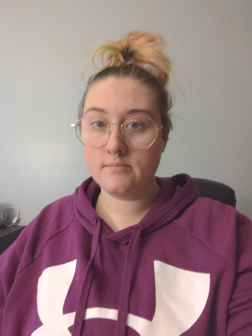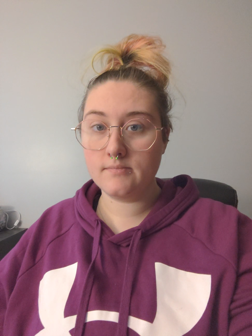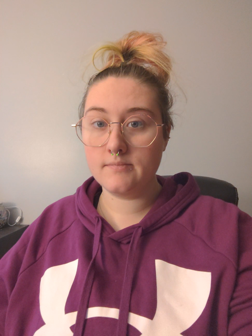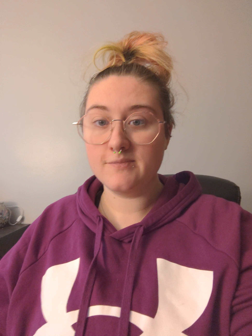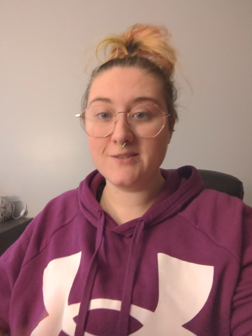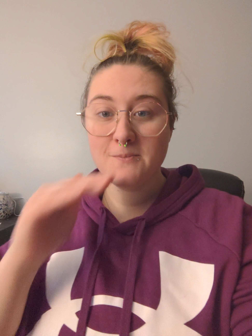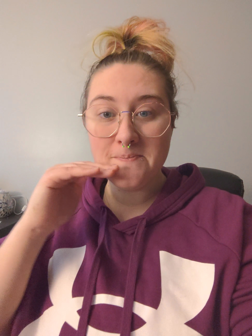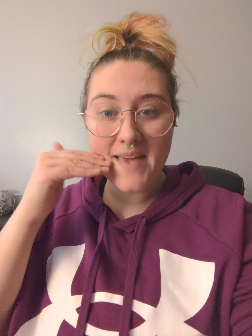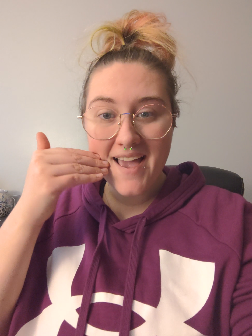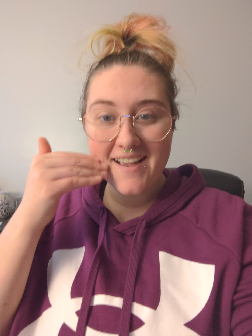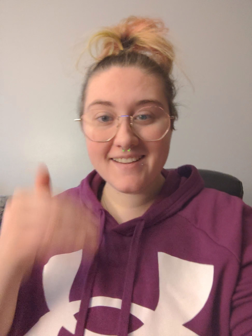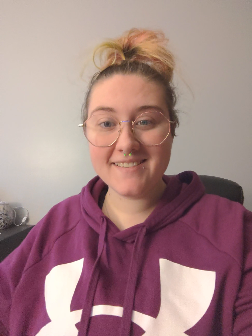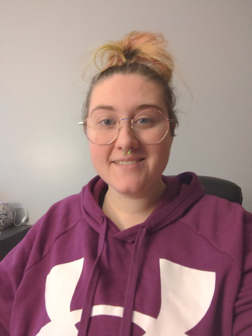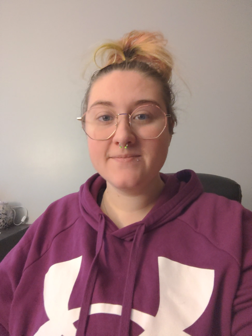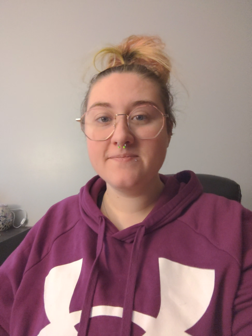smile